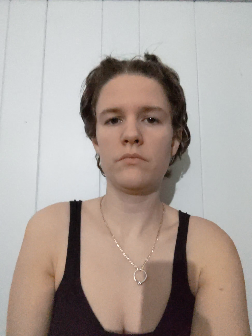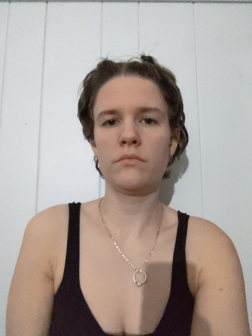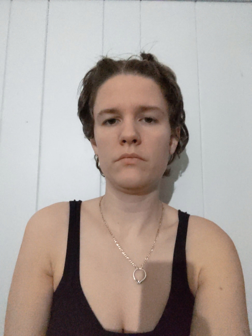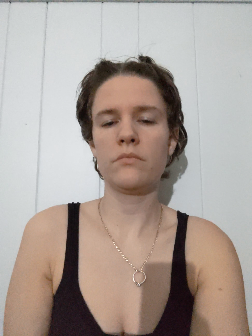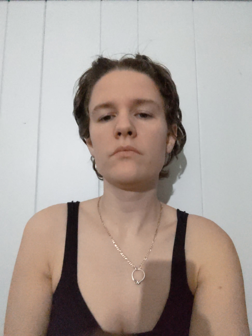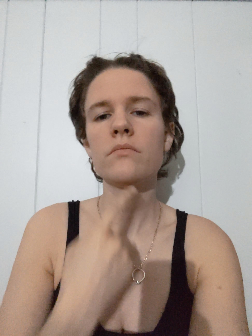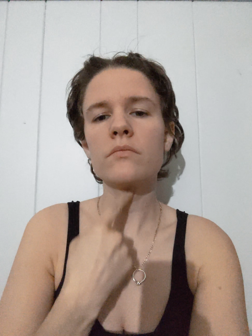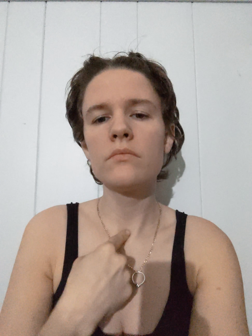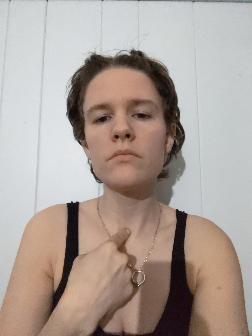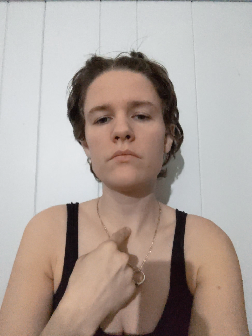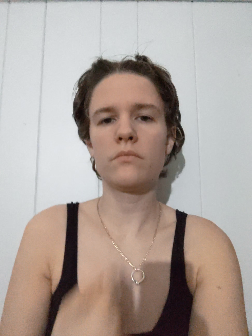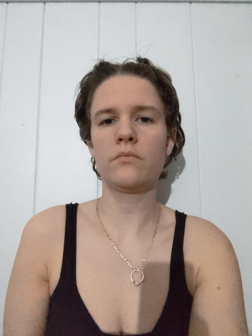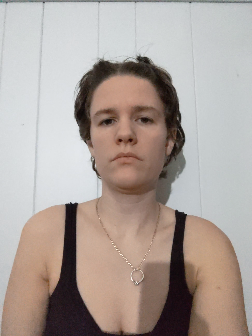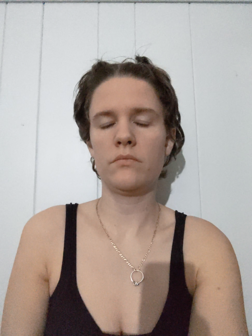thirsty